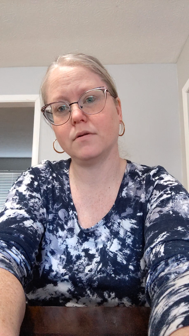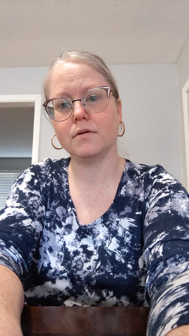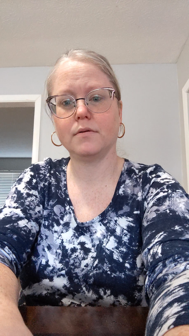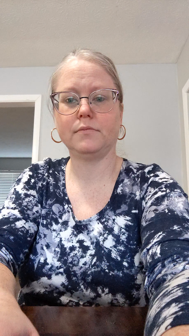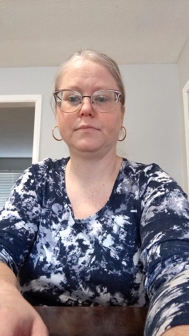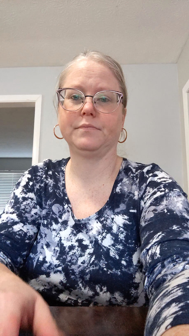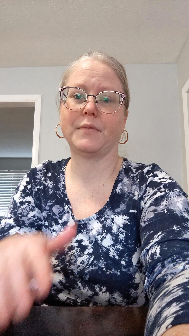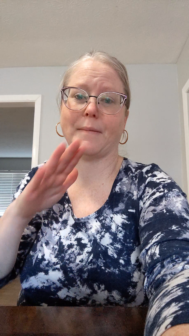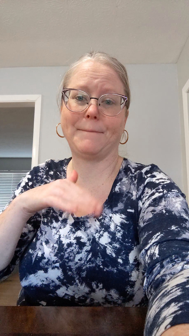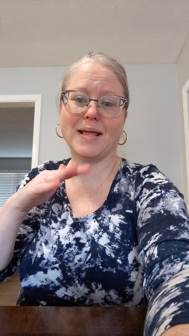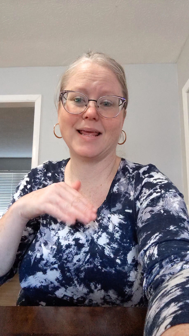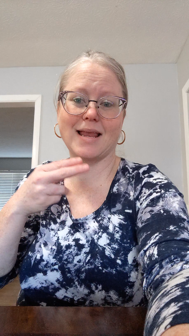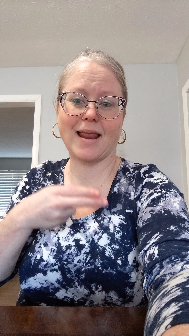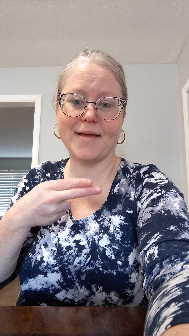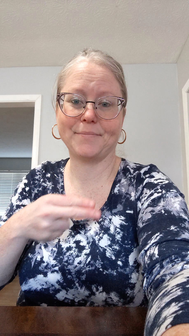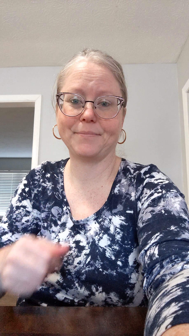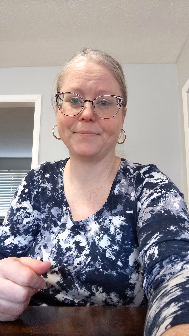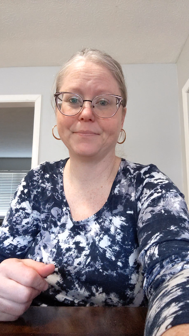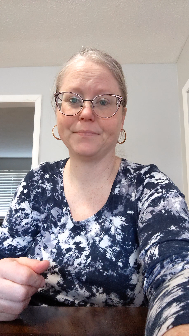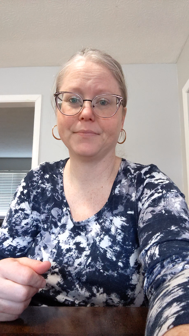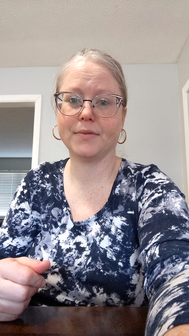pet's name